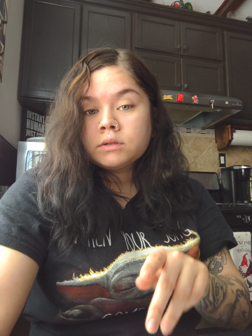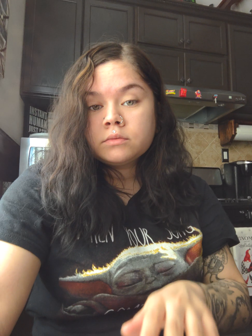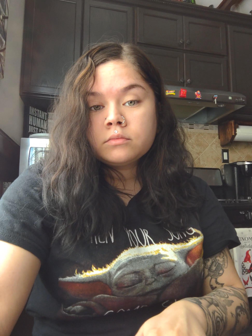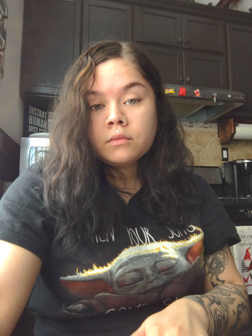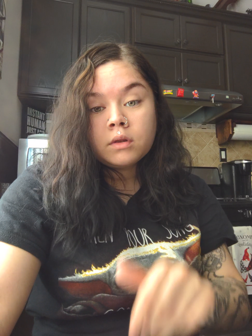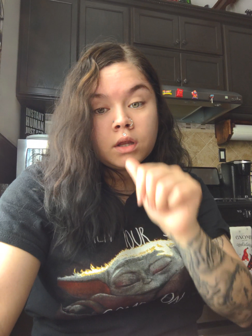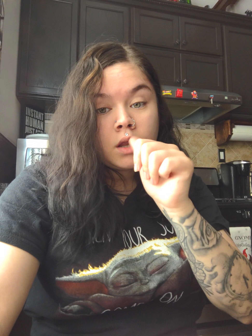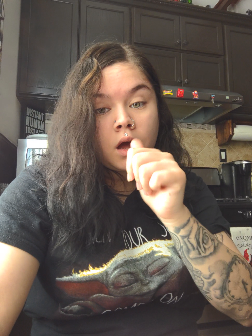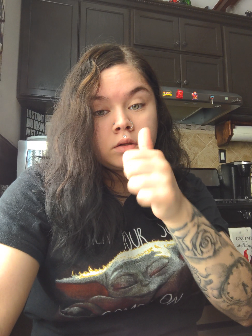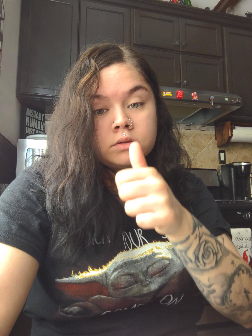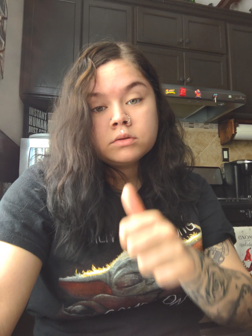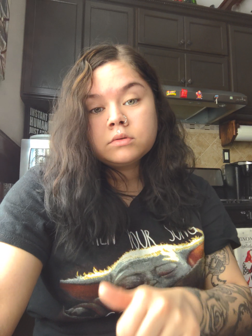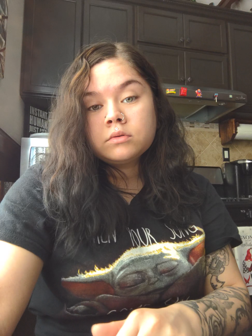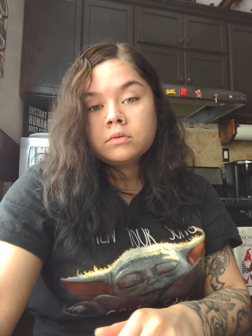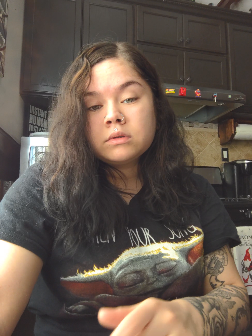nuts